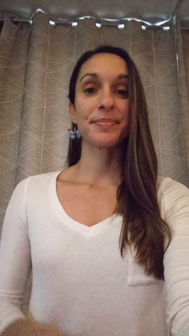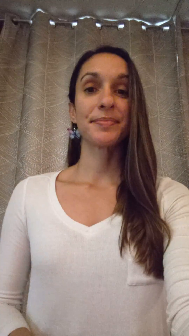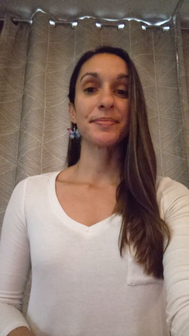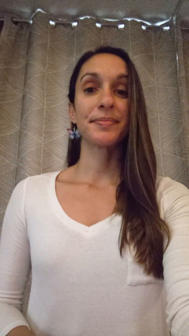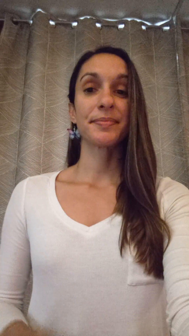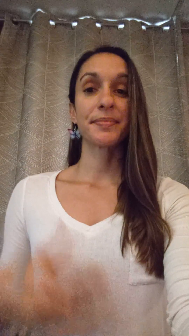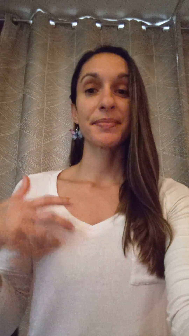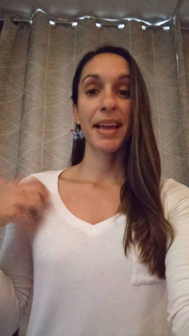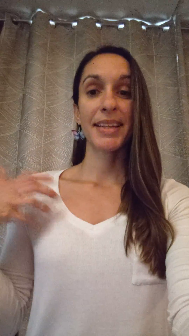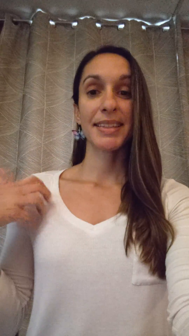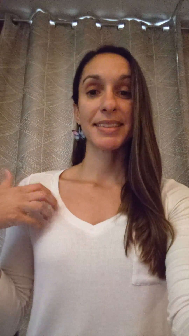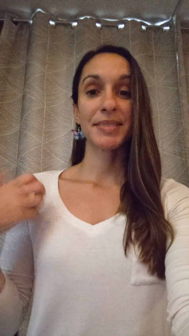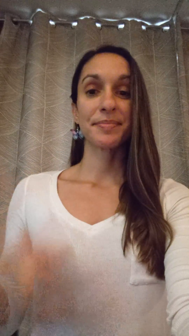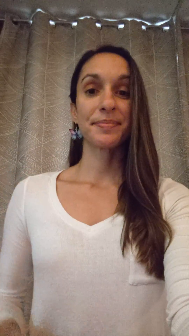monkey